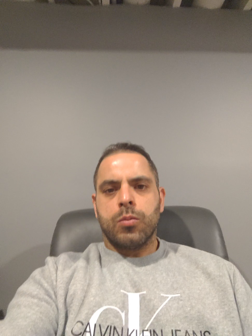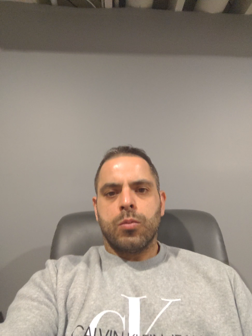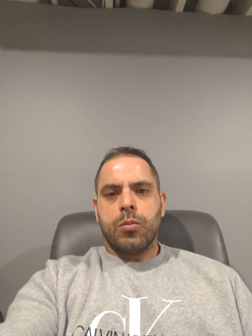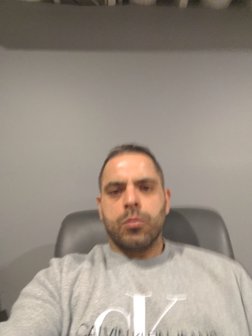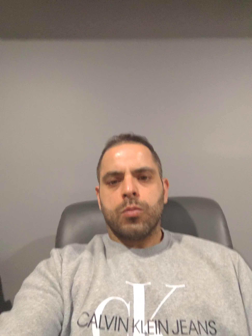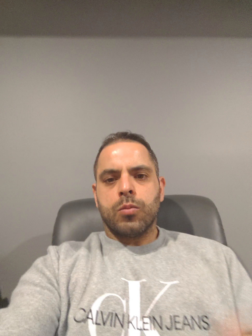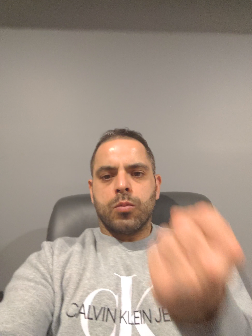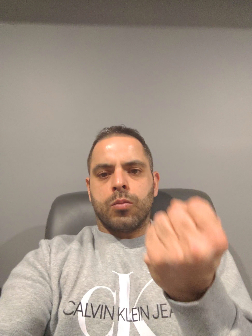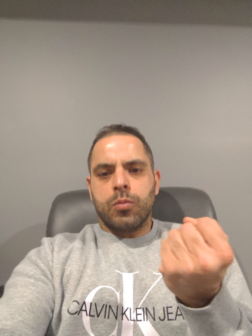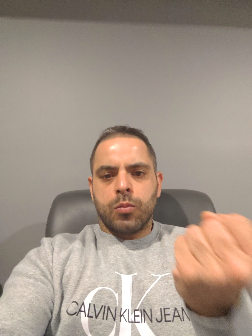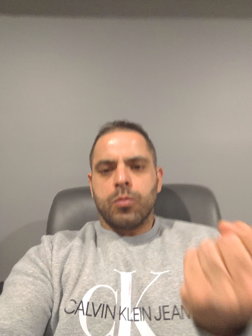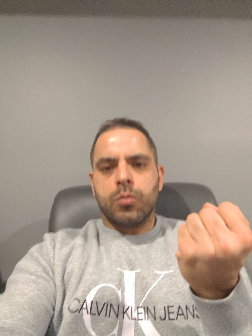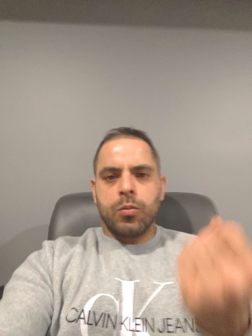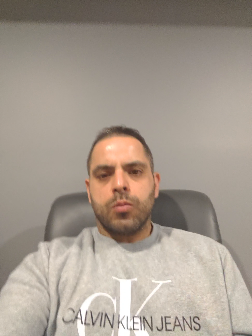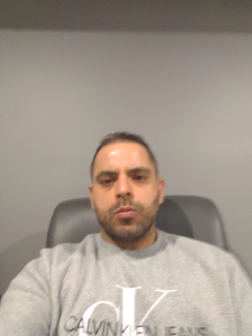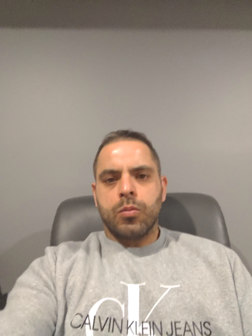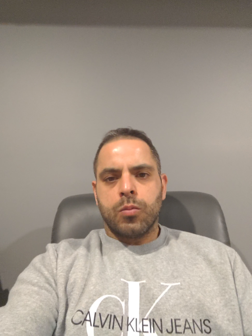drawer